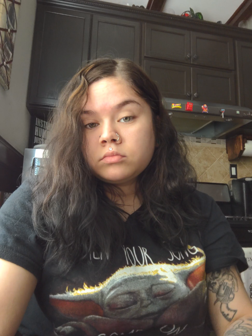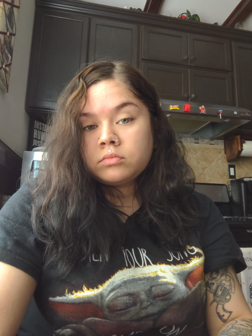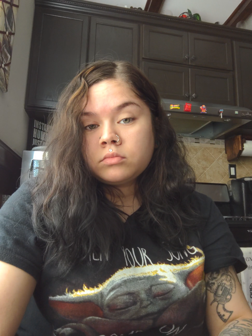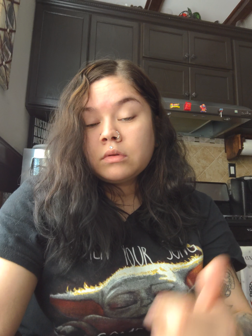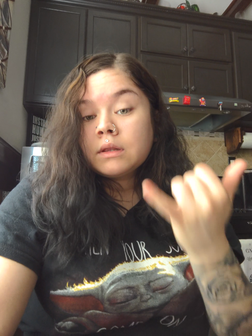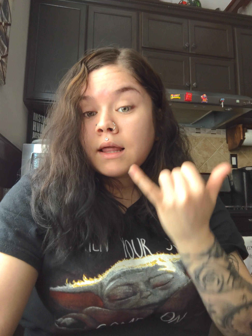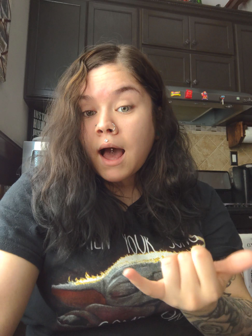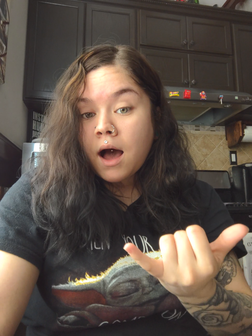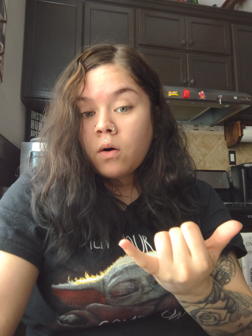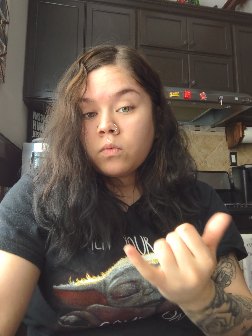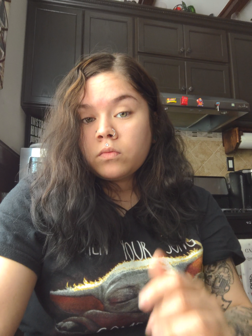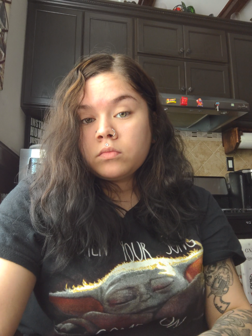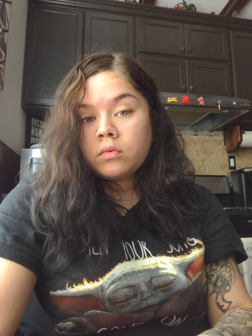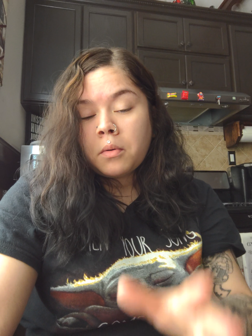now